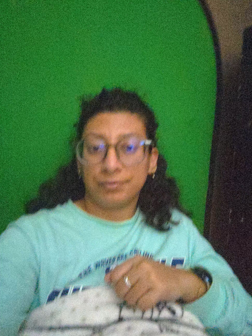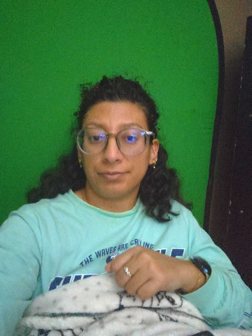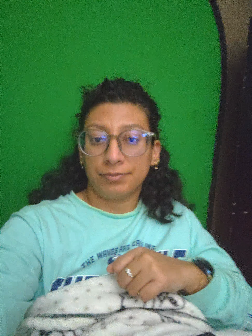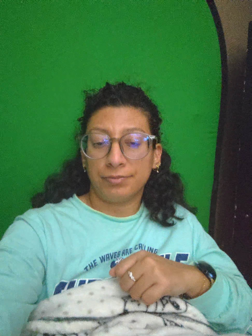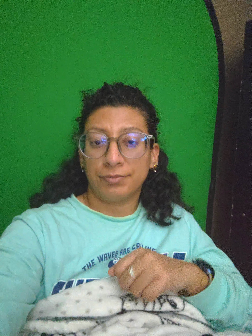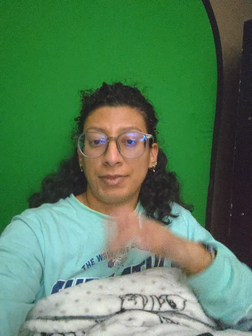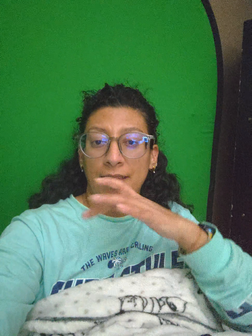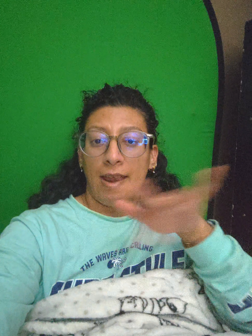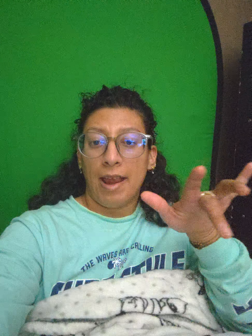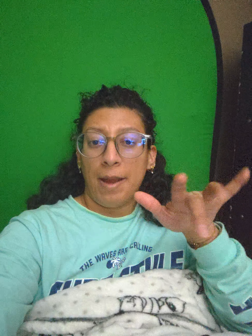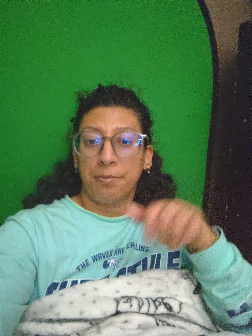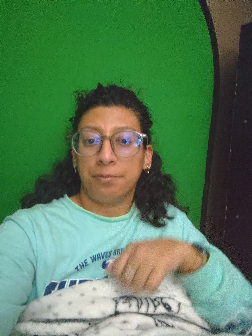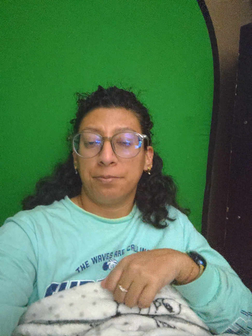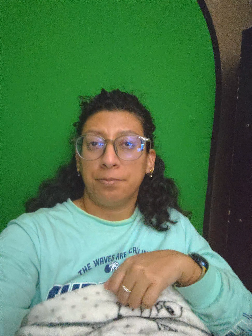empty